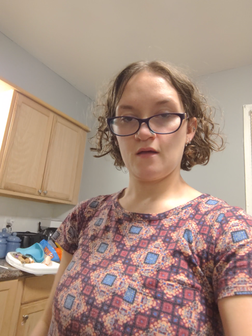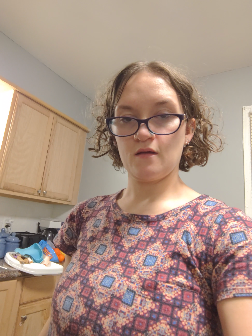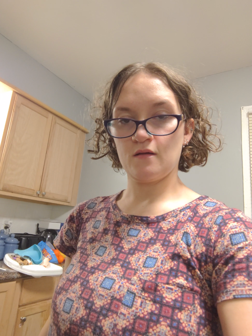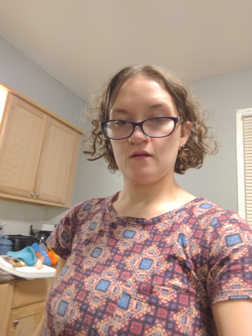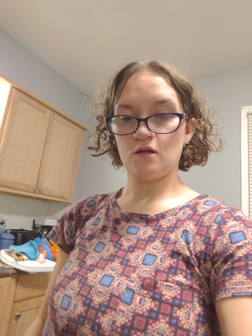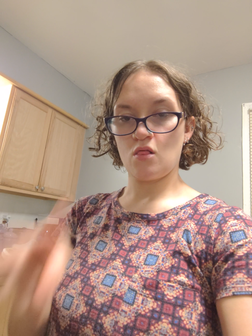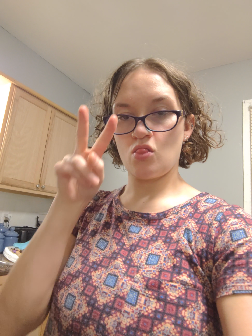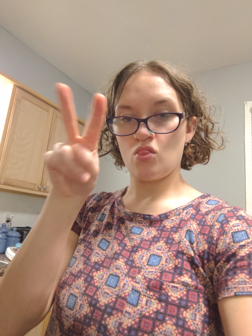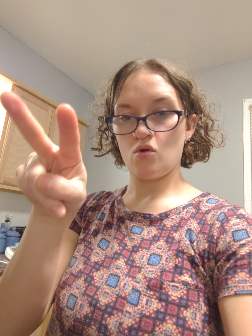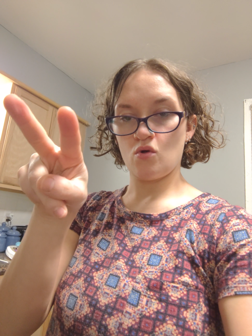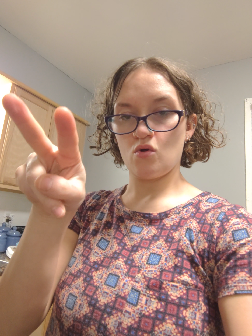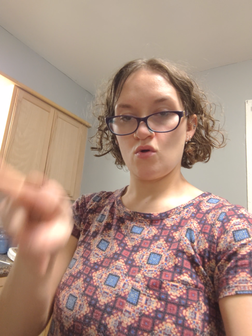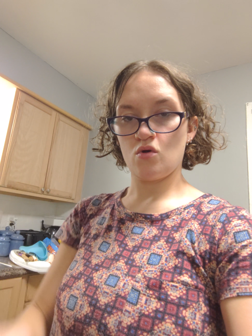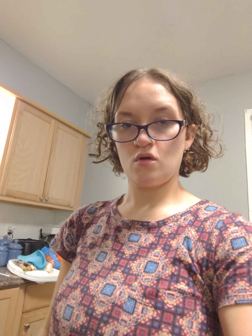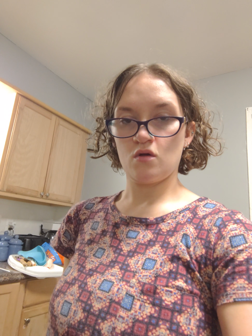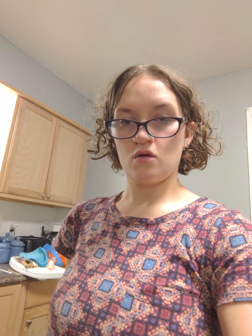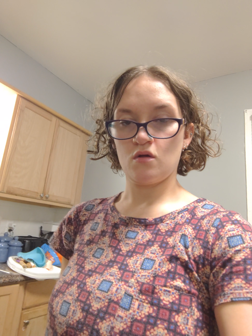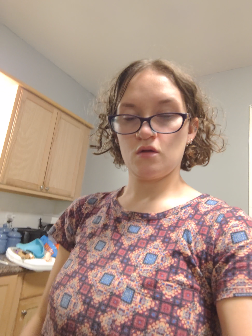look